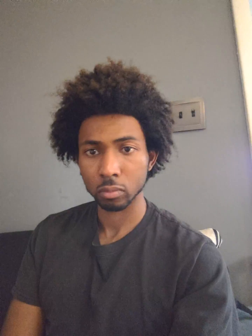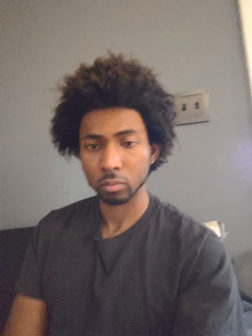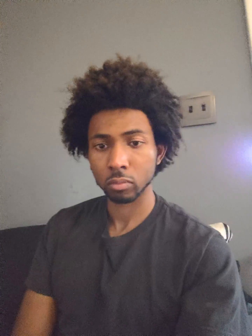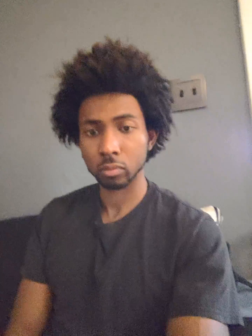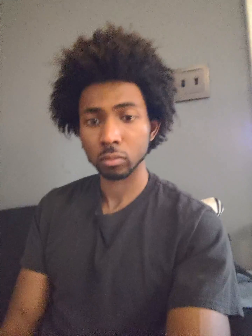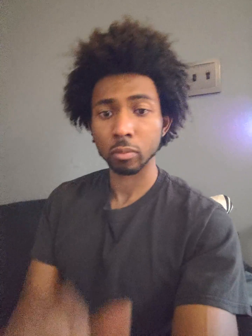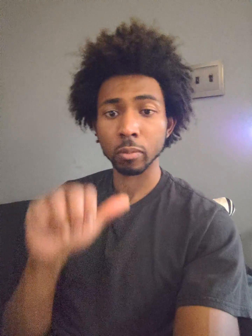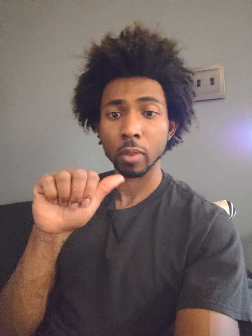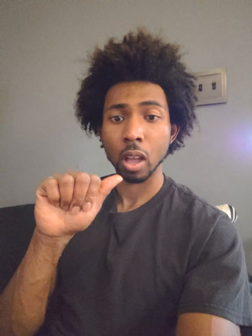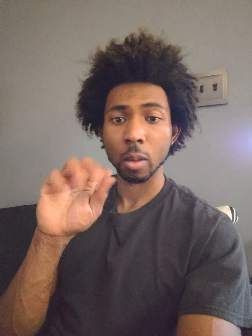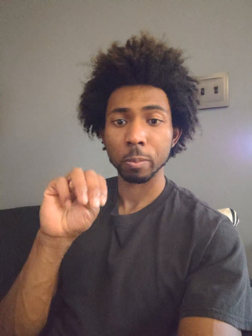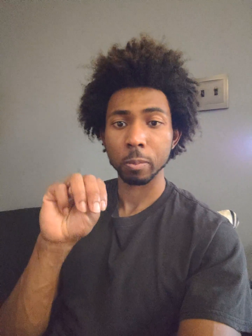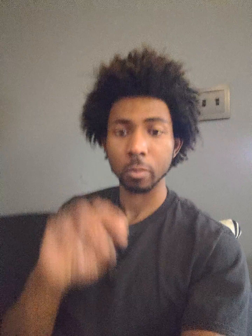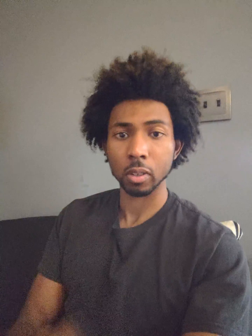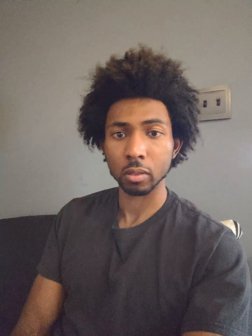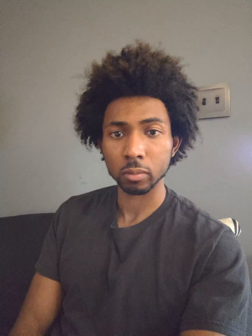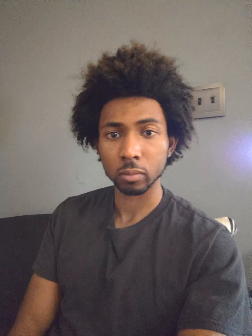am